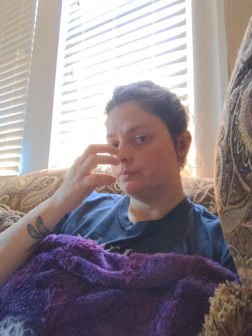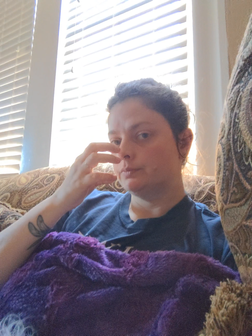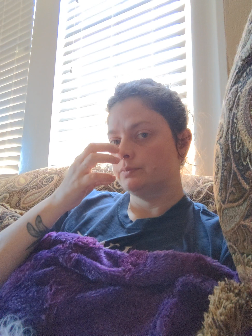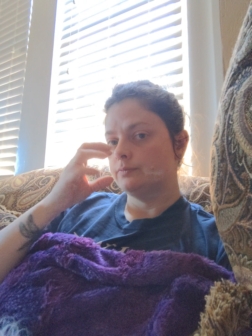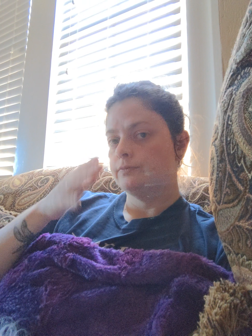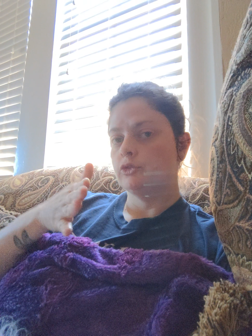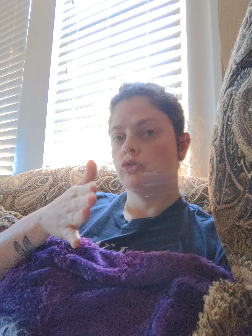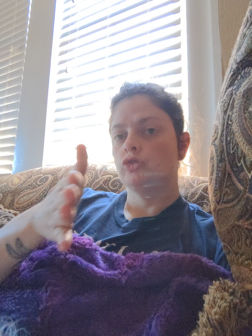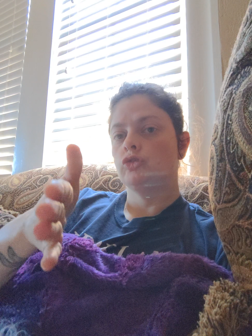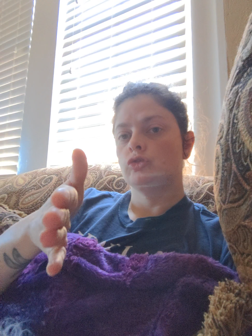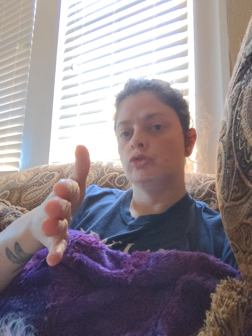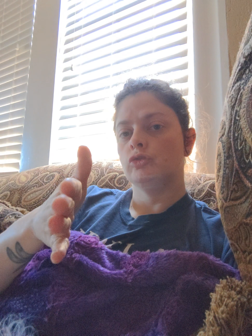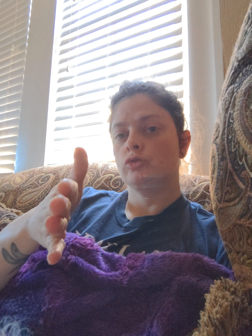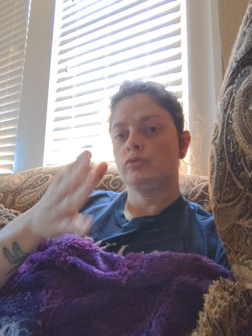fish